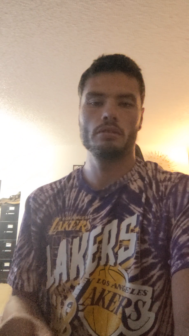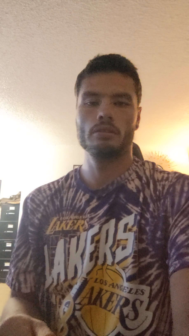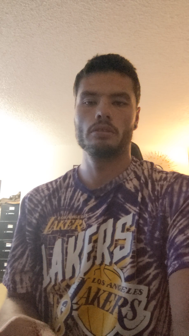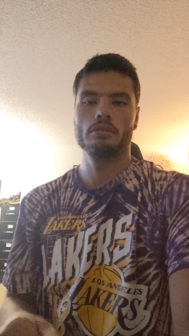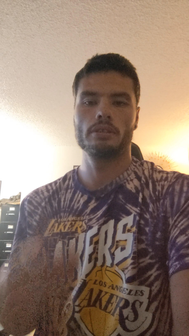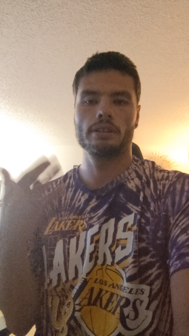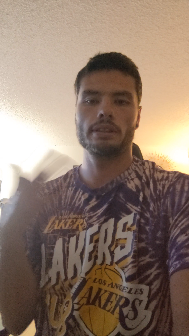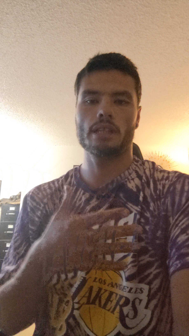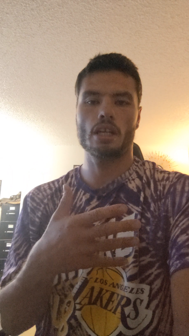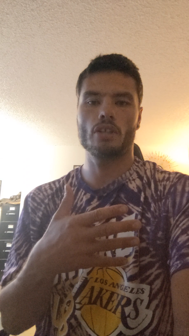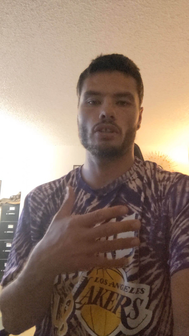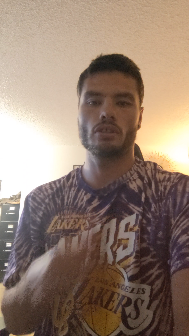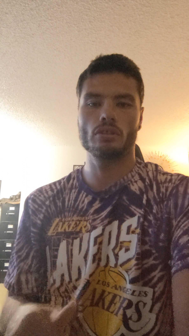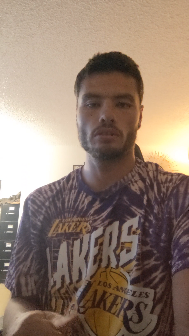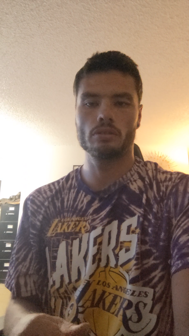scared